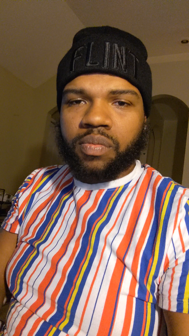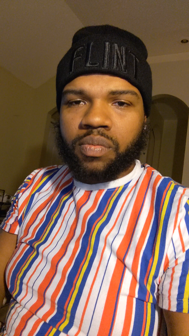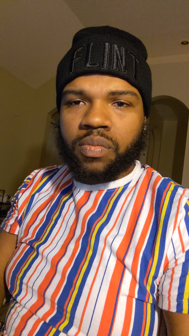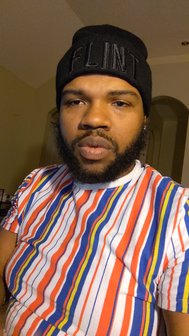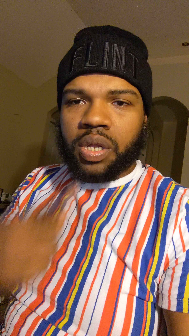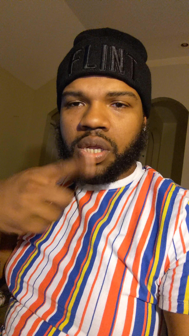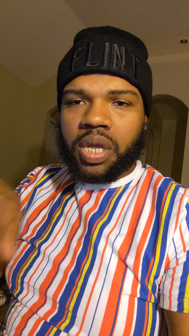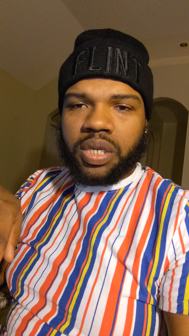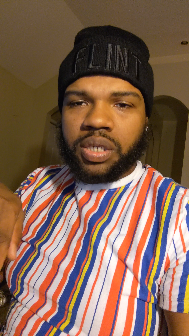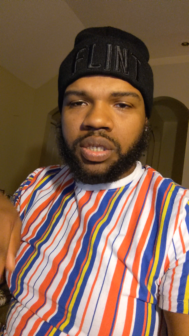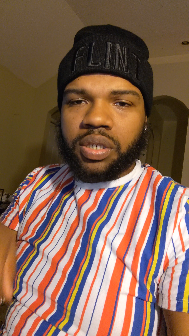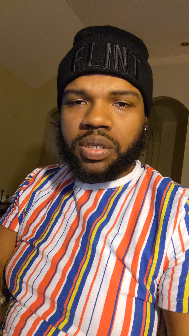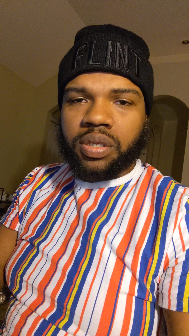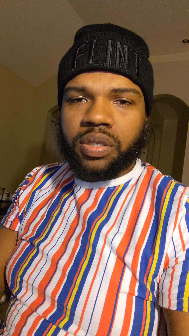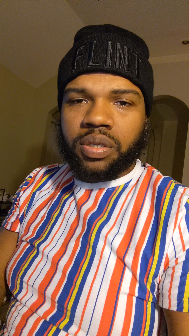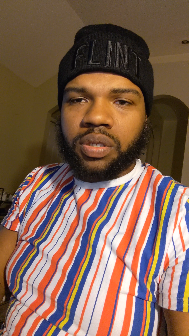cut